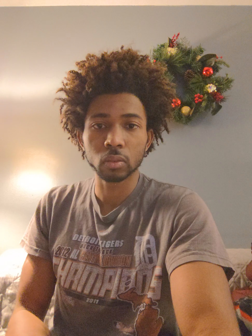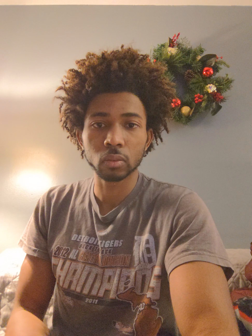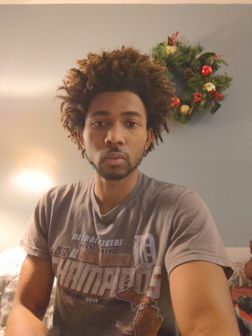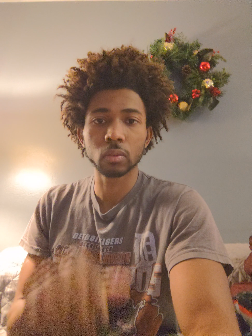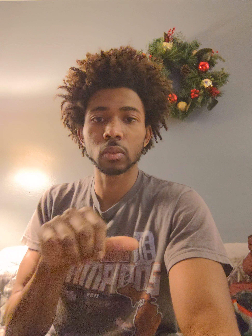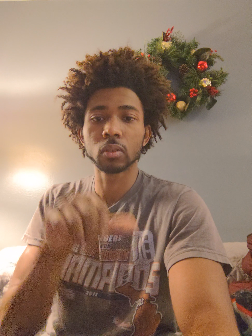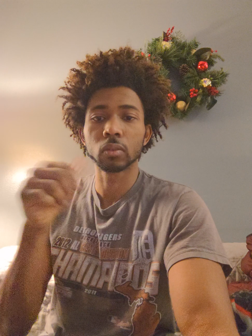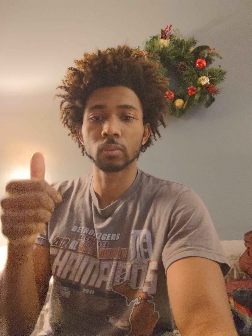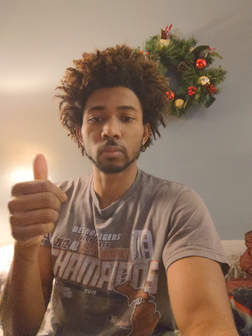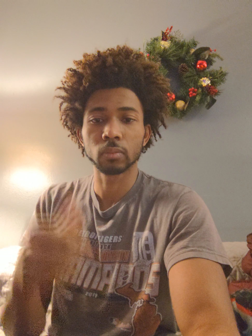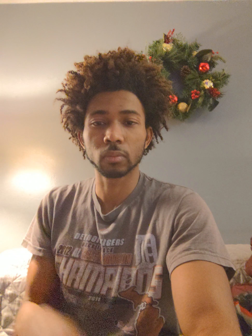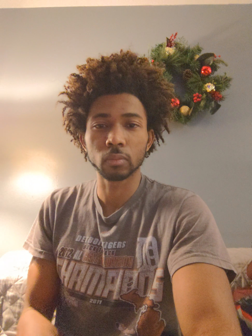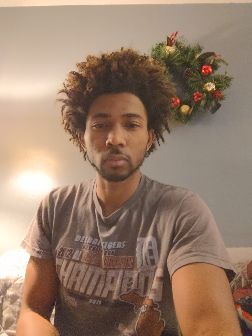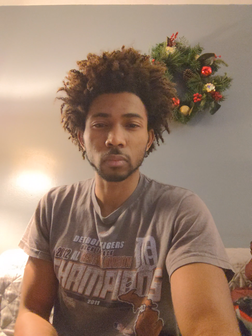another